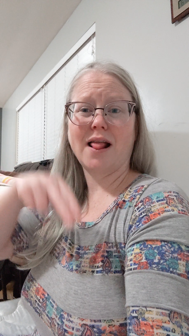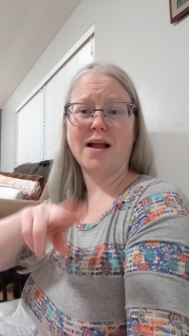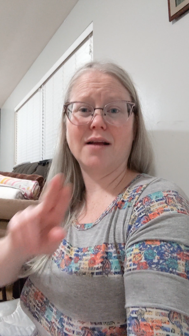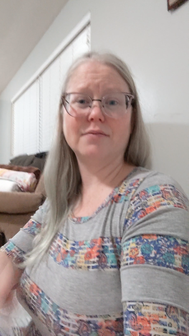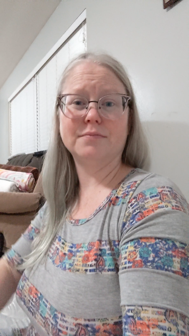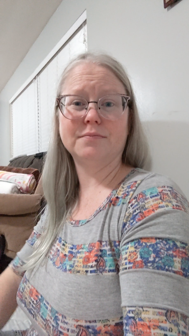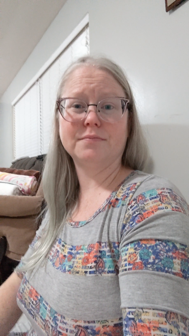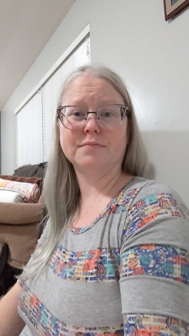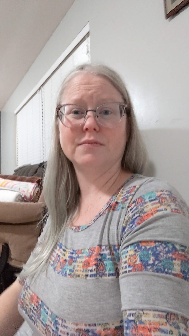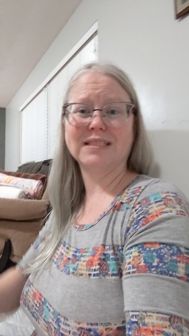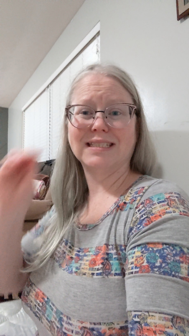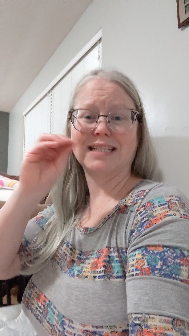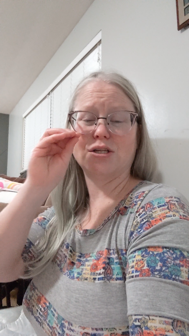dinosaur